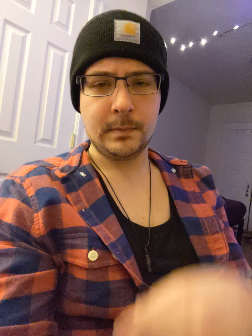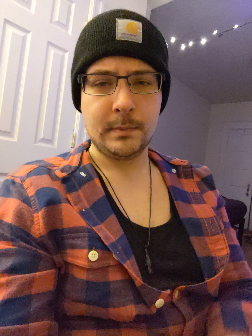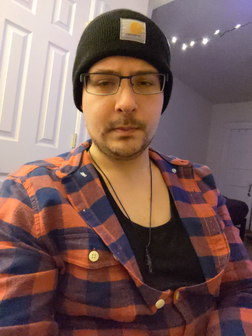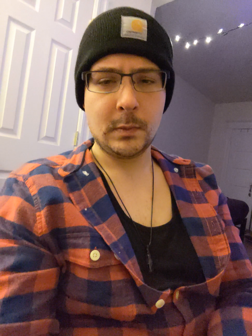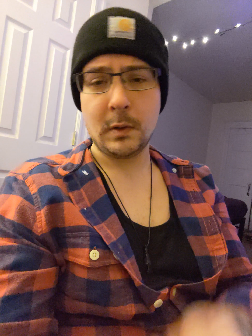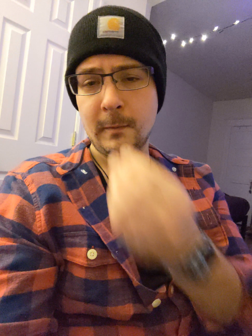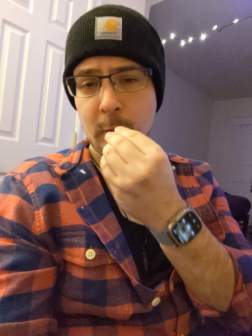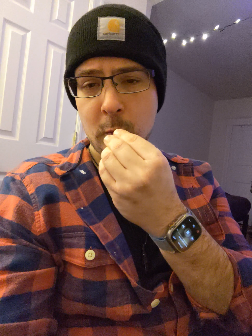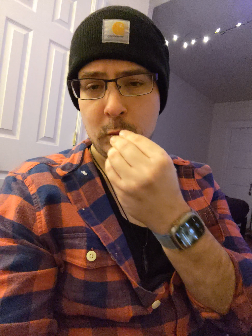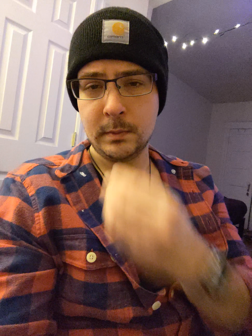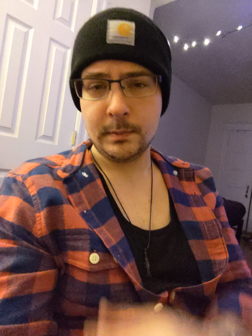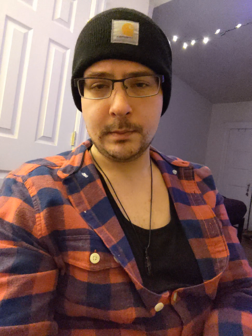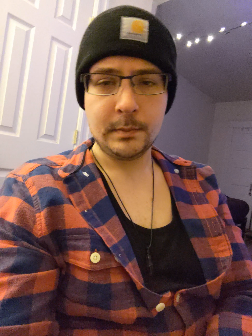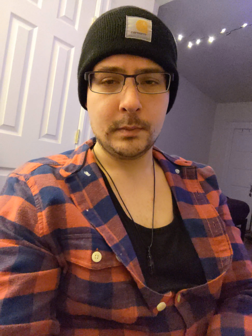food